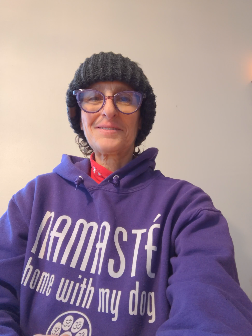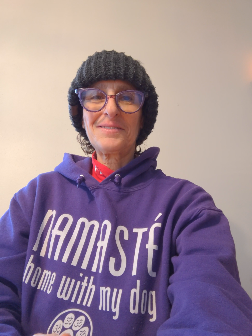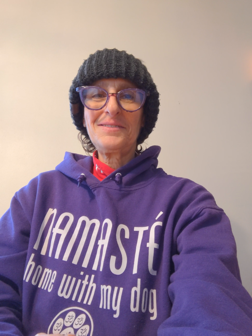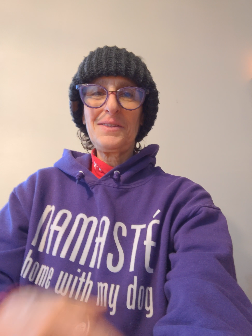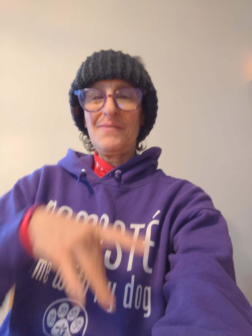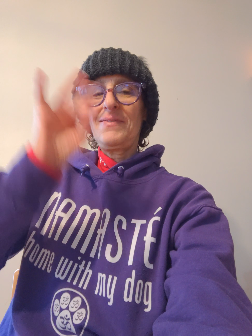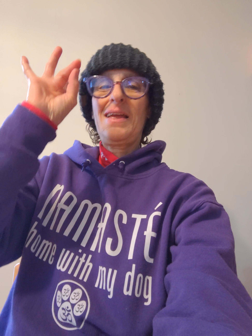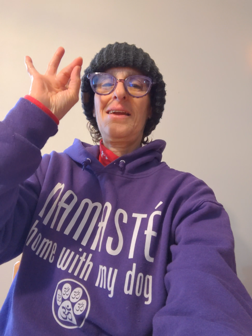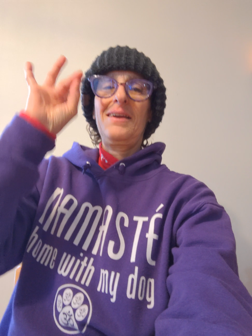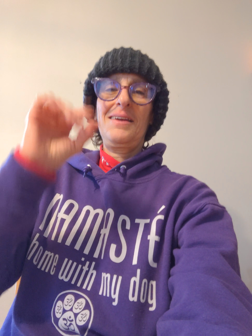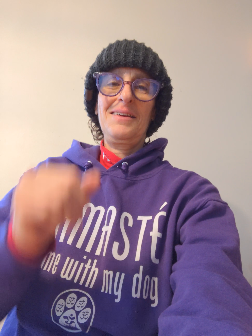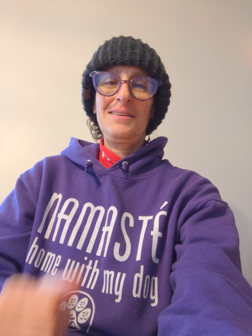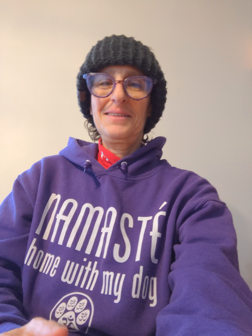find